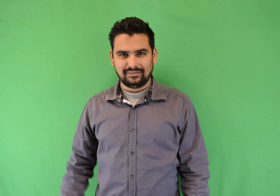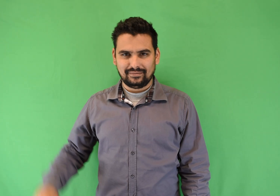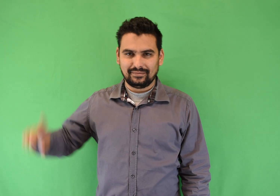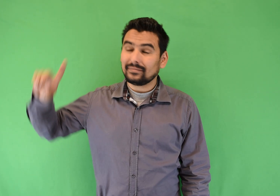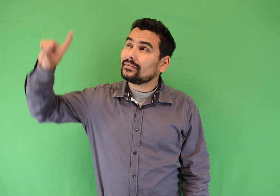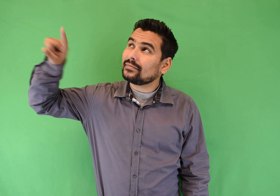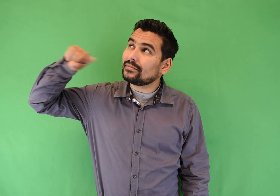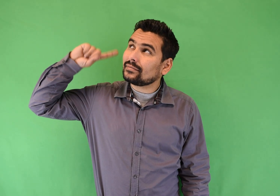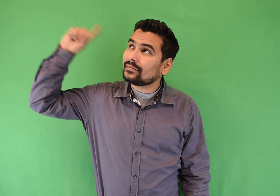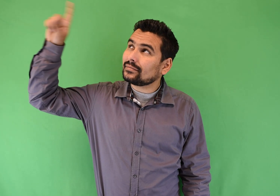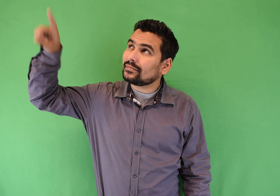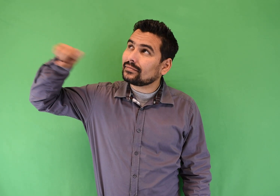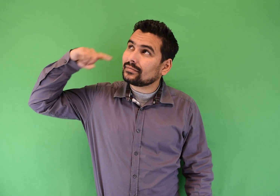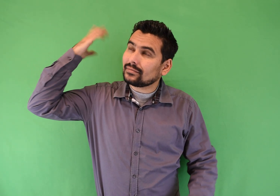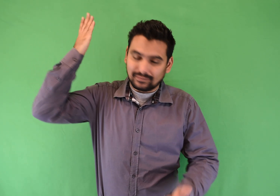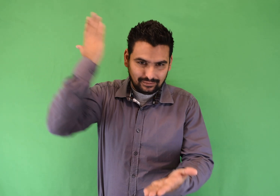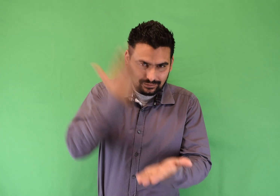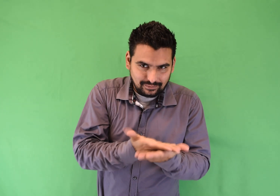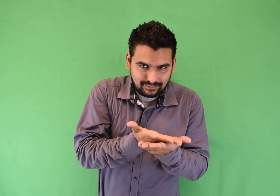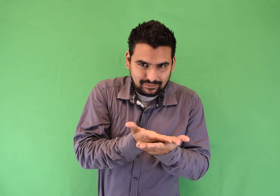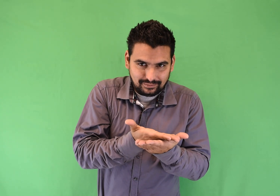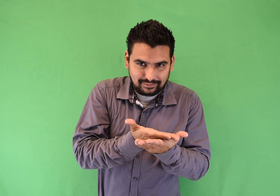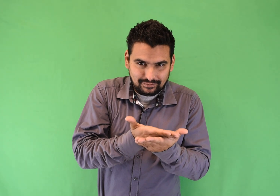desmayar